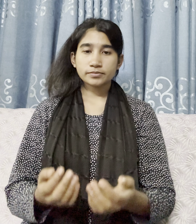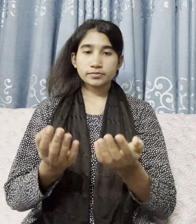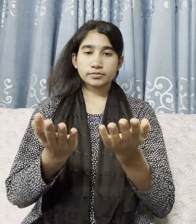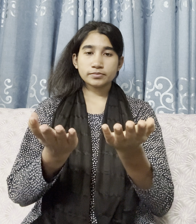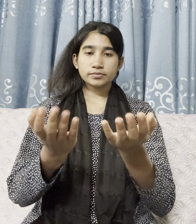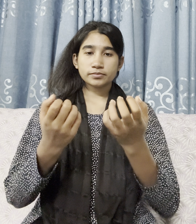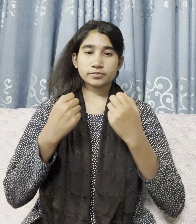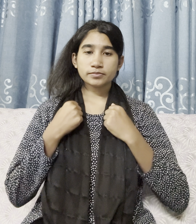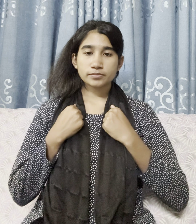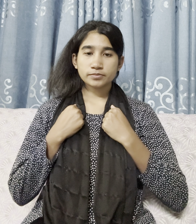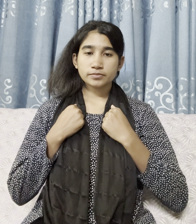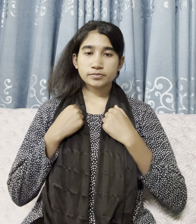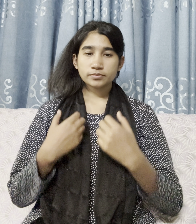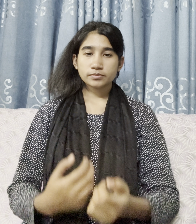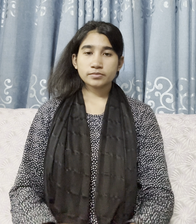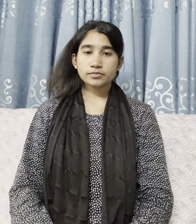চাওয়া